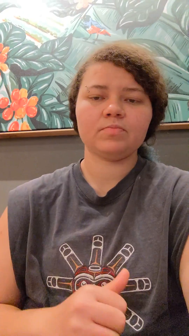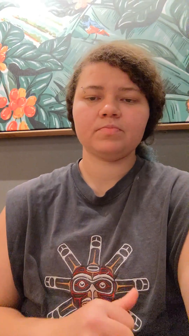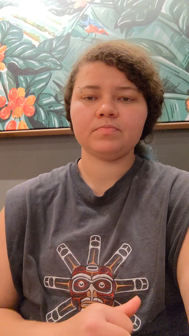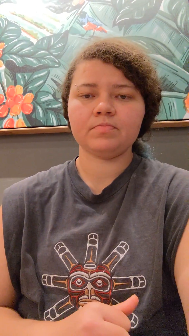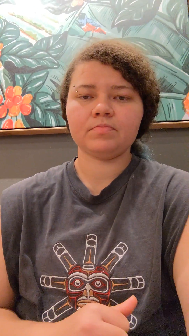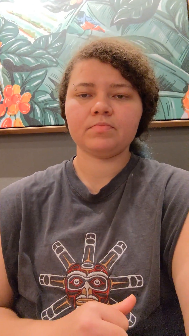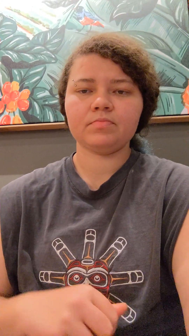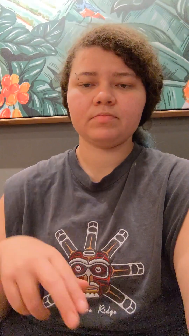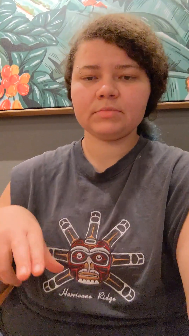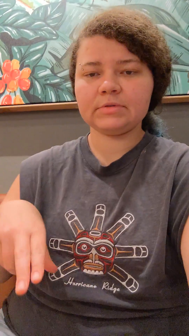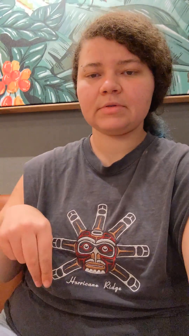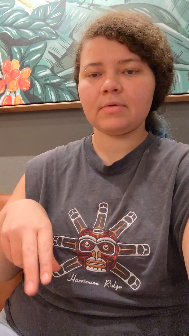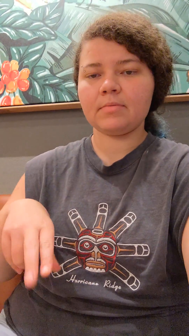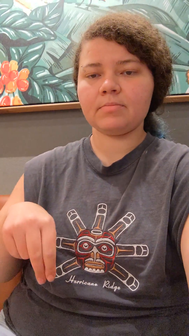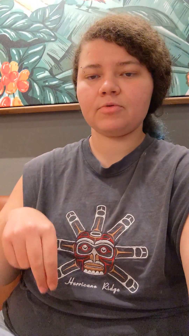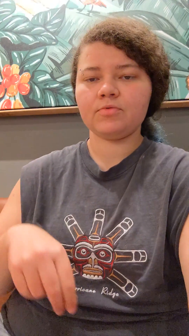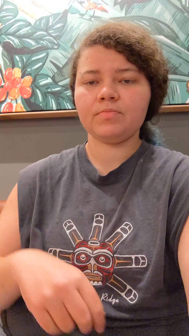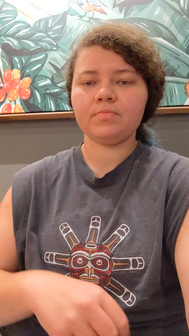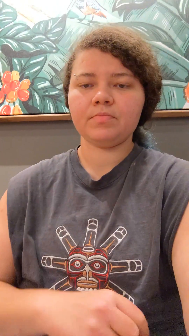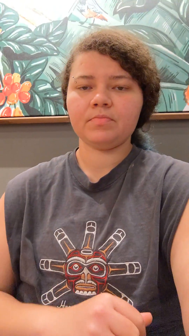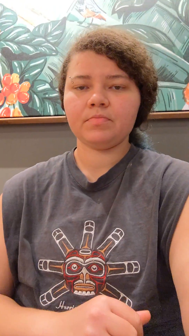diaper